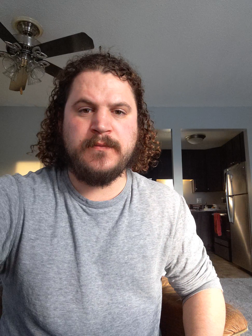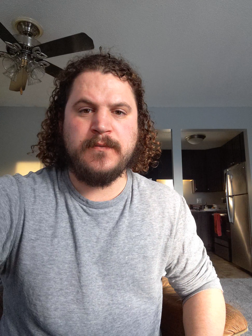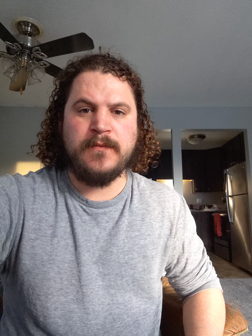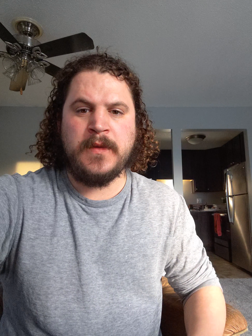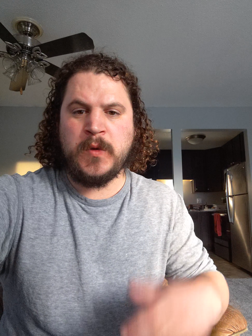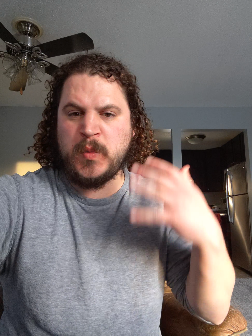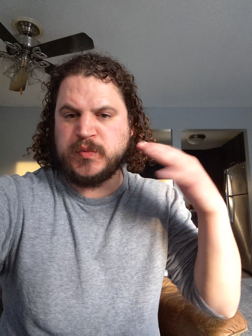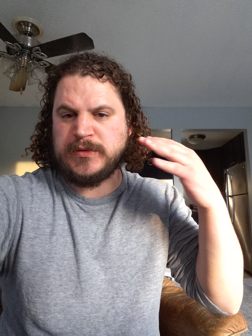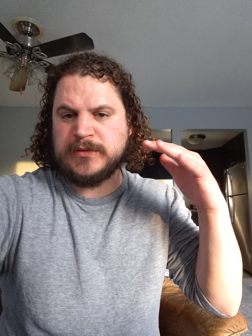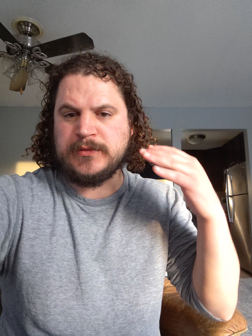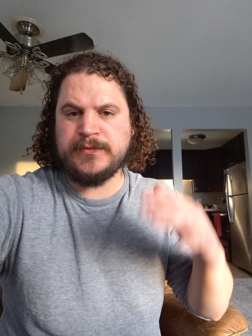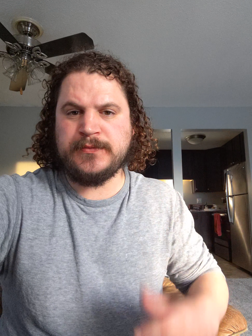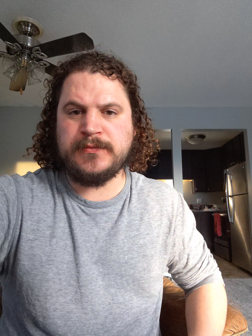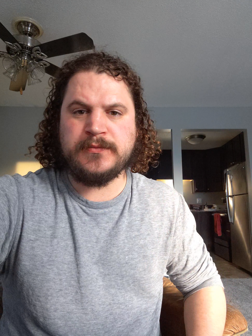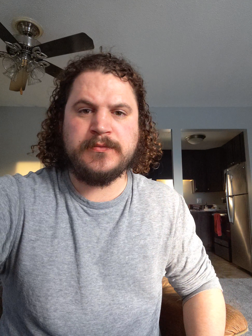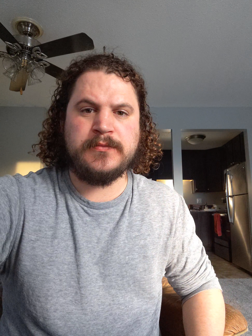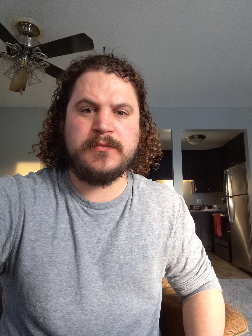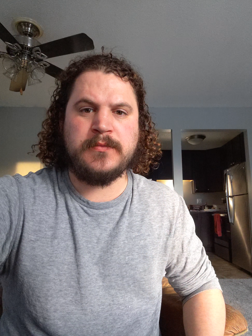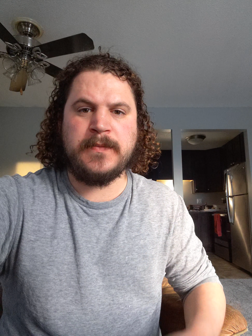noisy